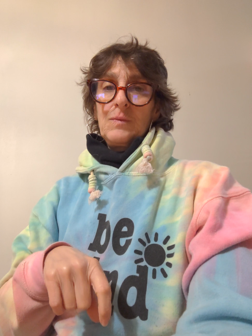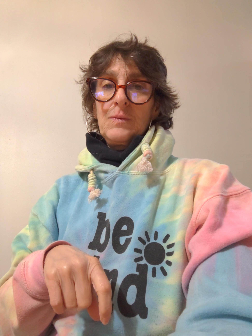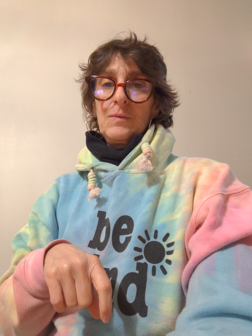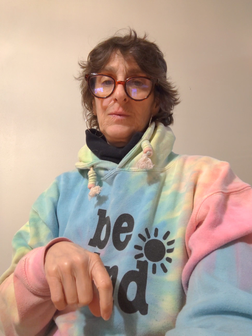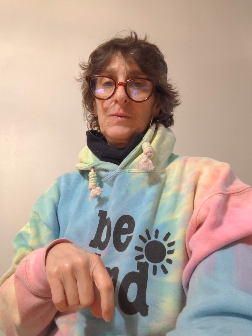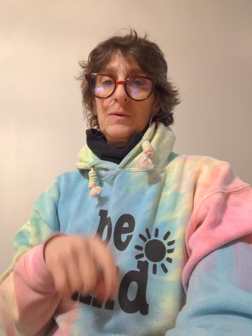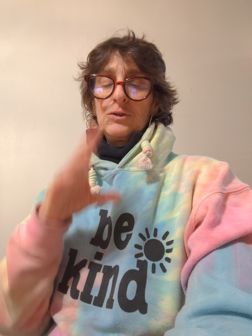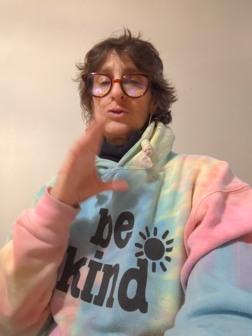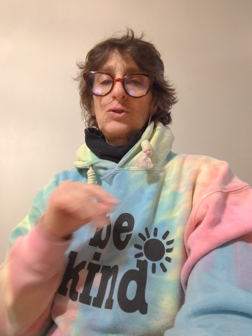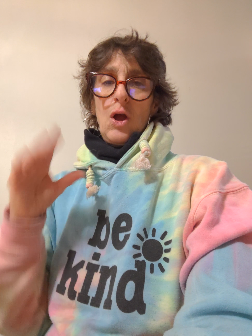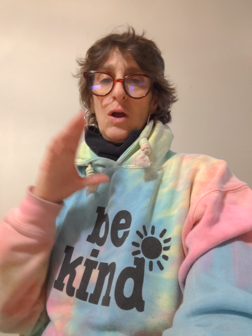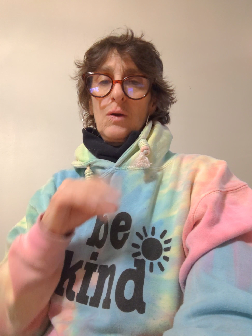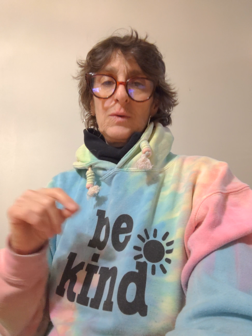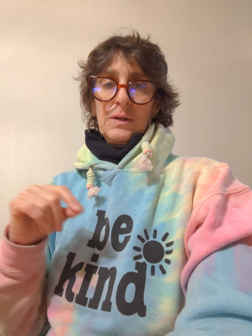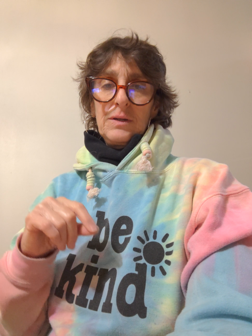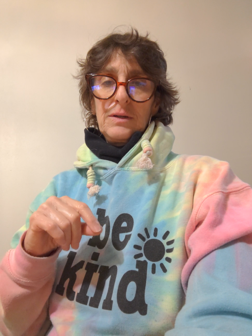story